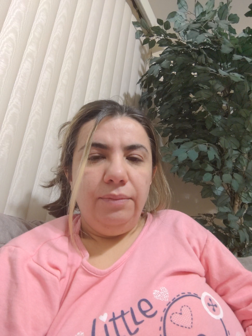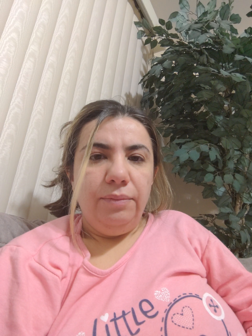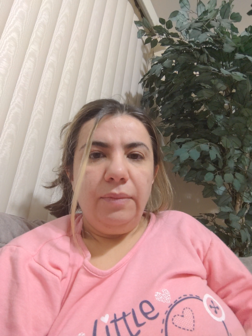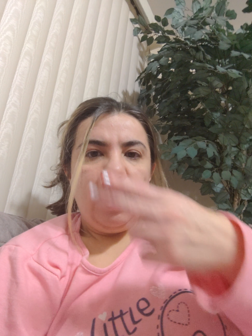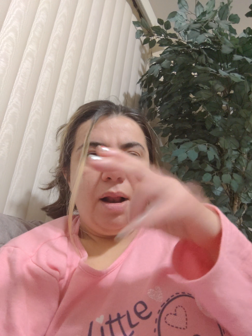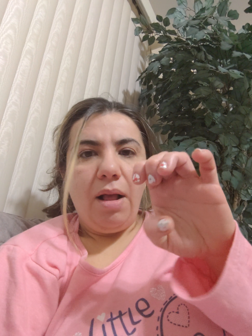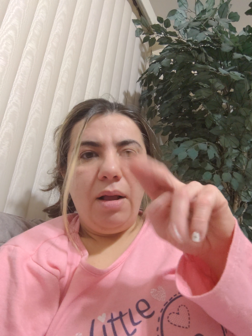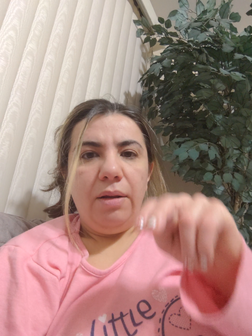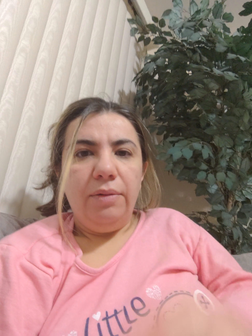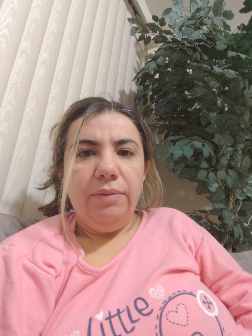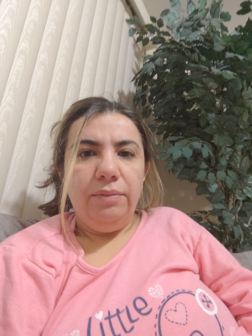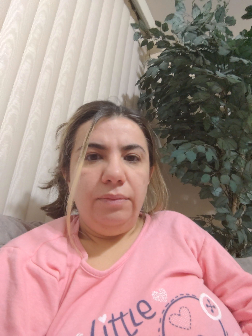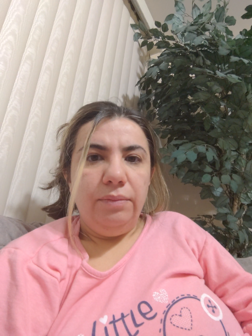hen